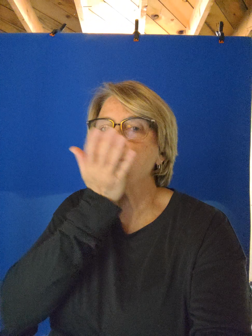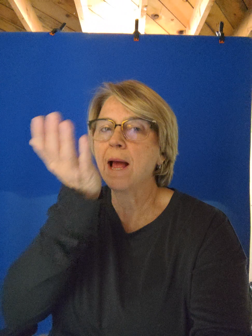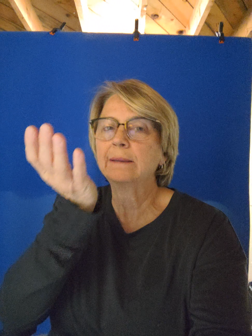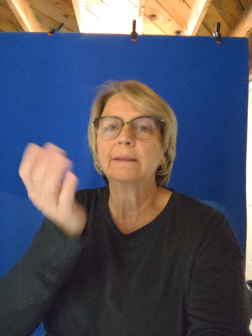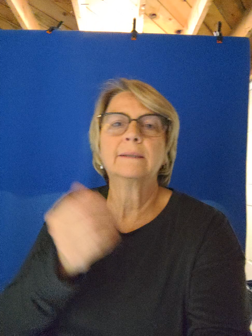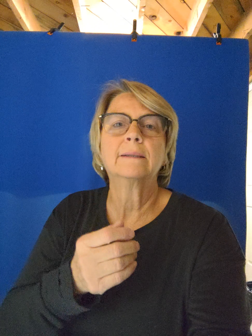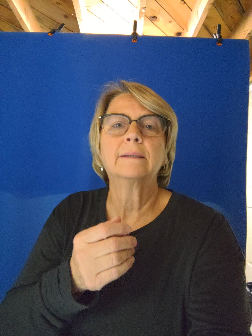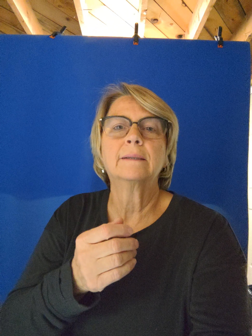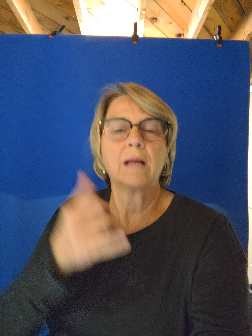grass